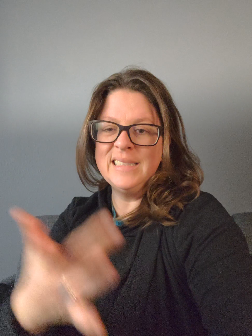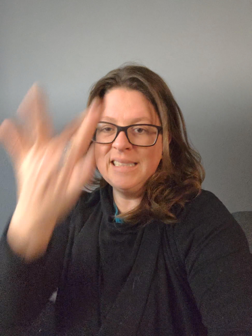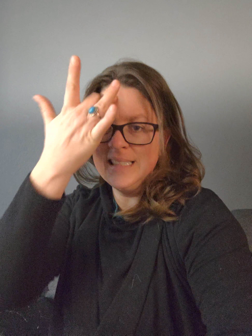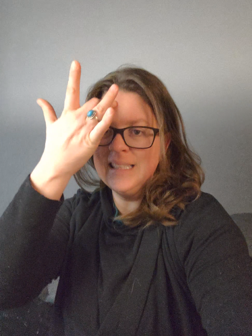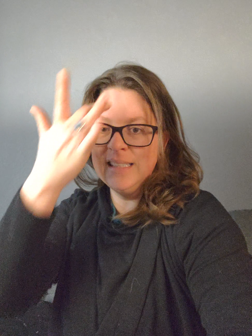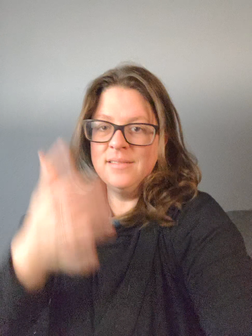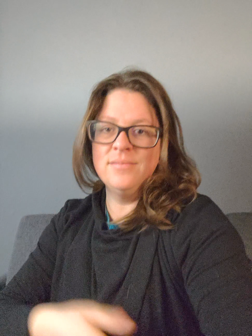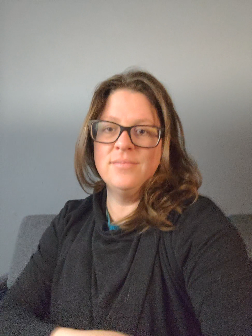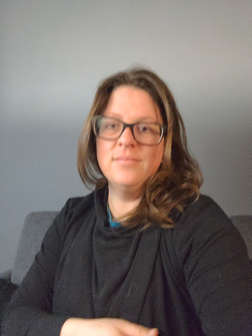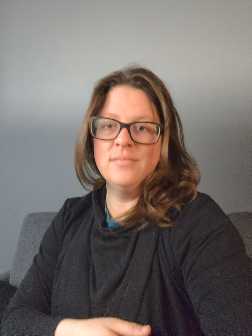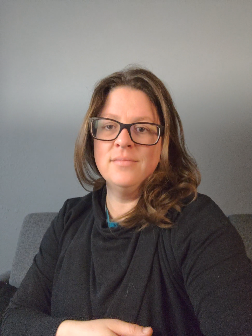sick